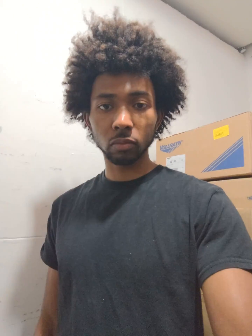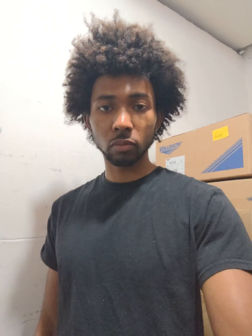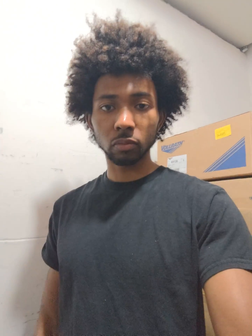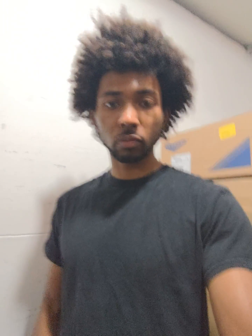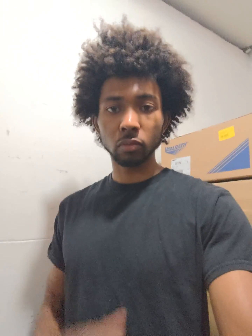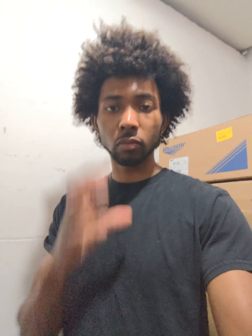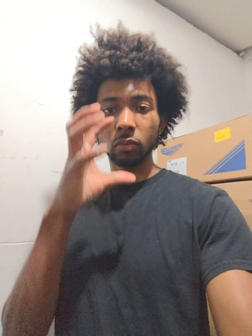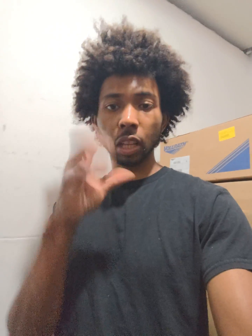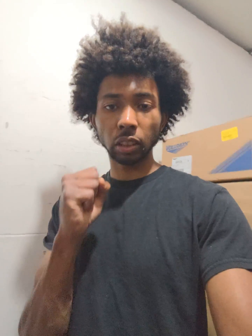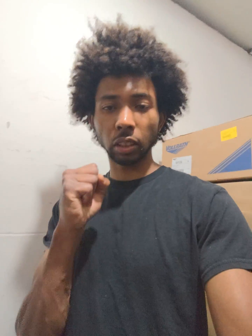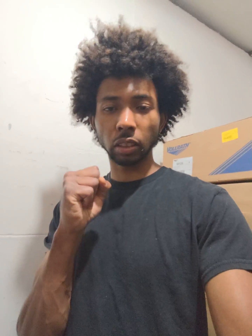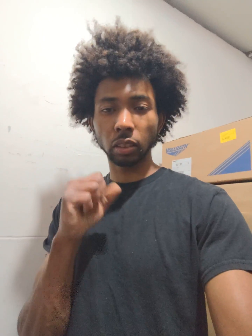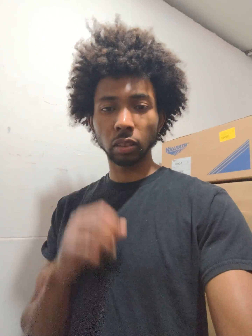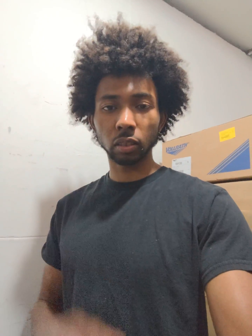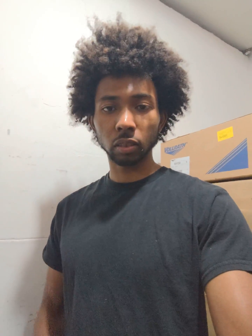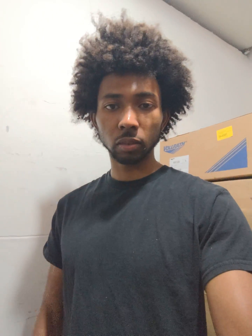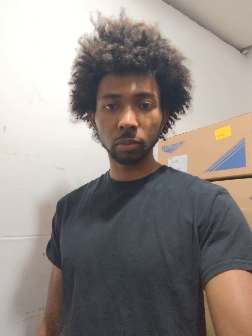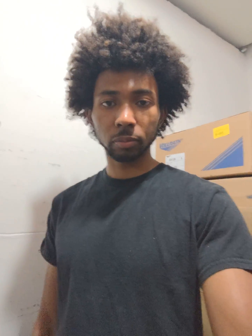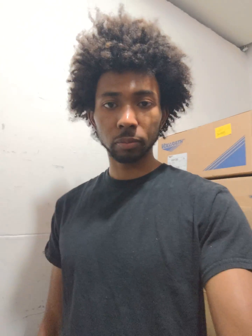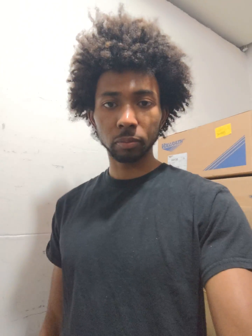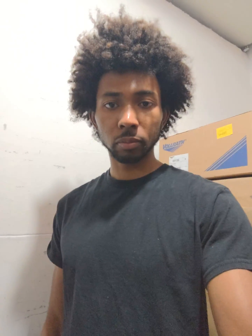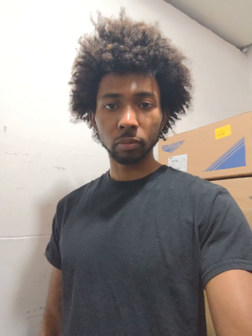catch